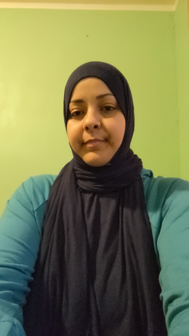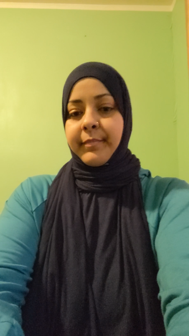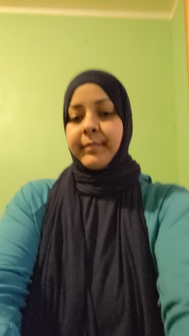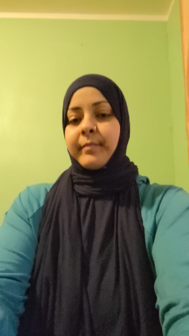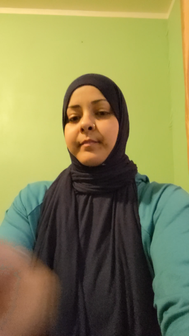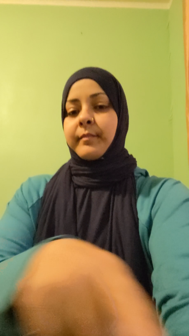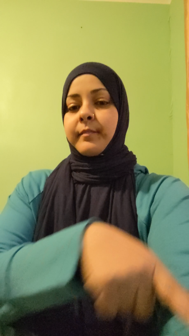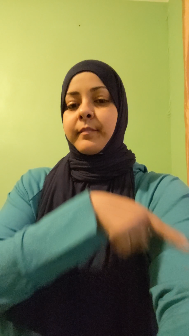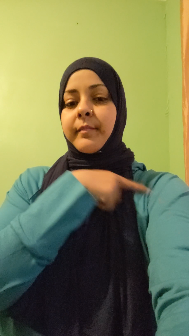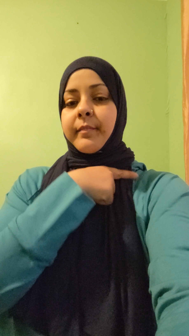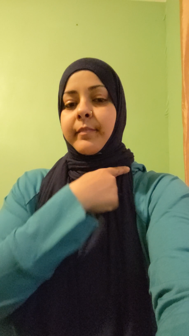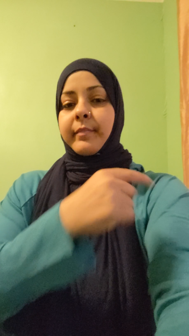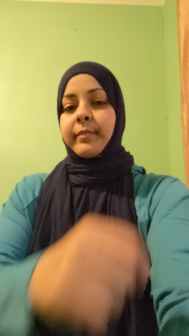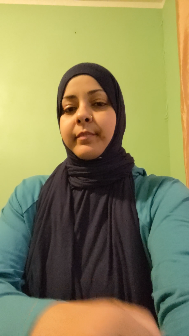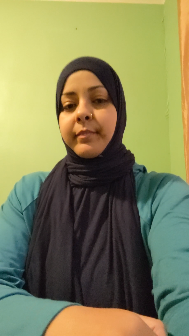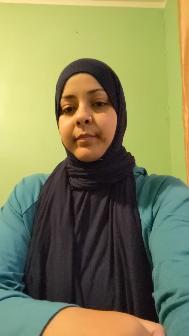long